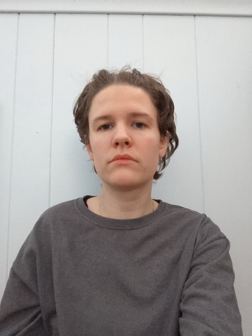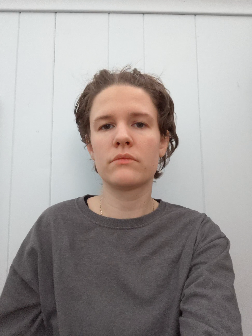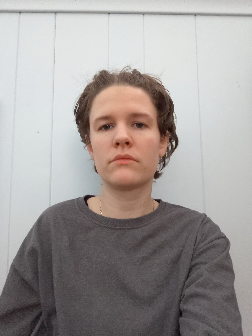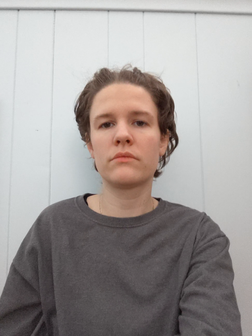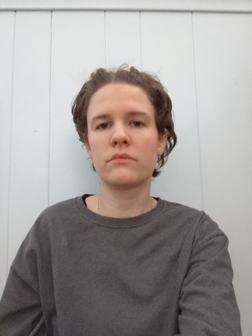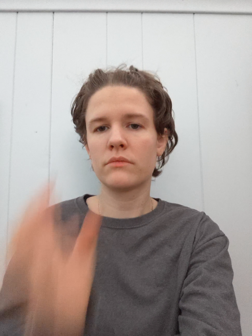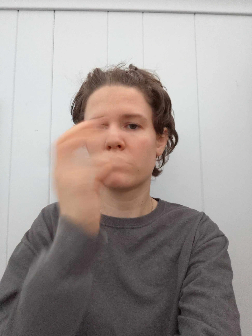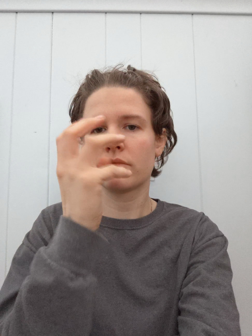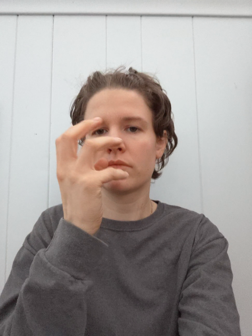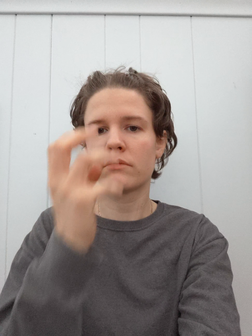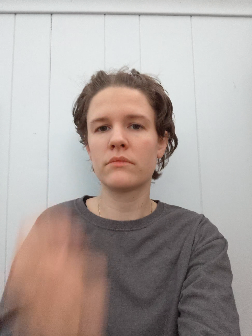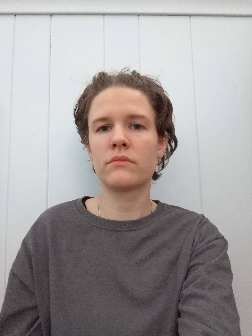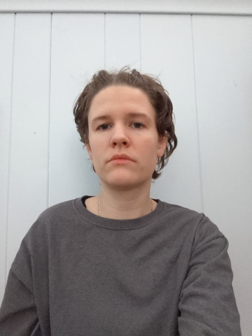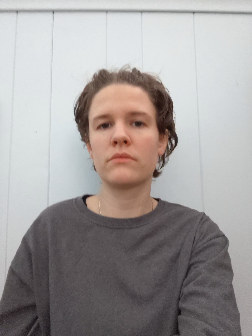clown